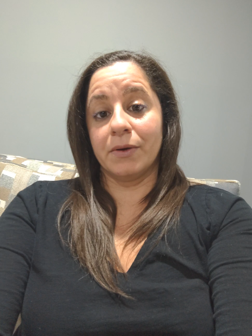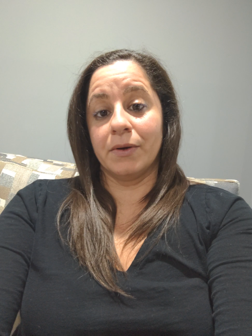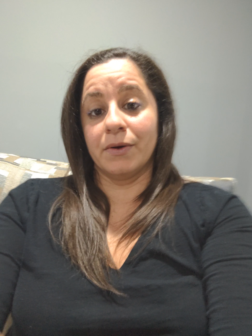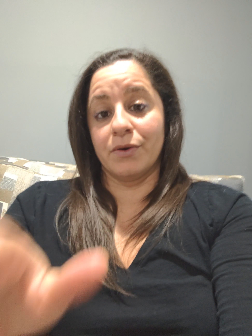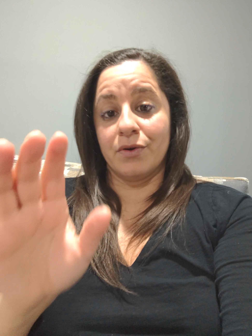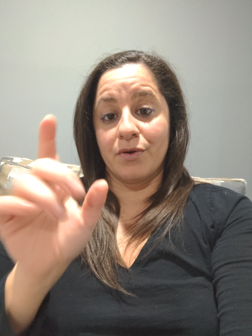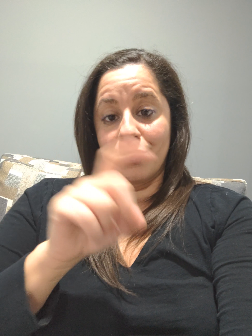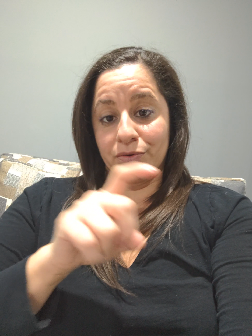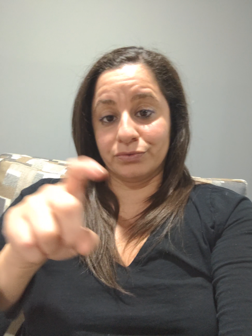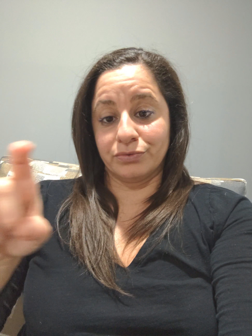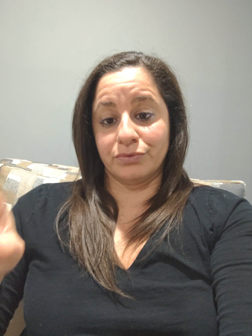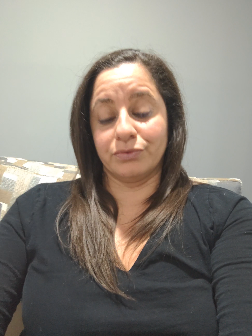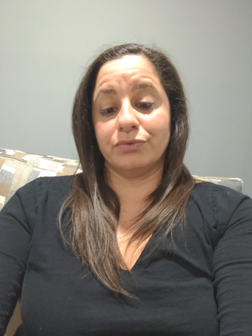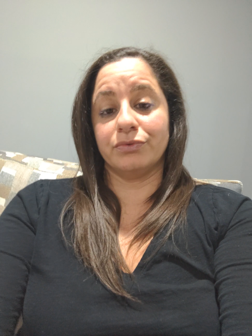closet